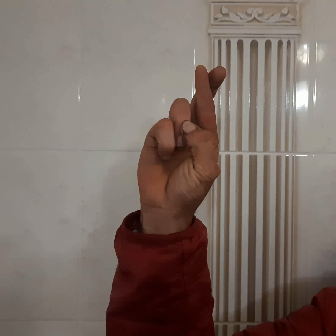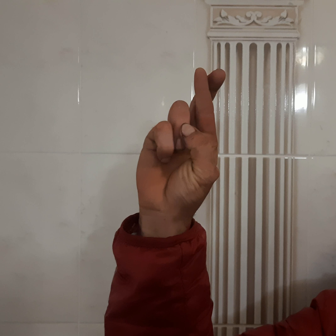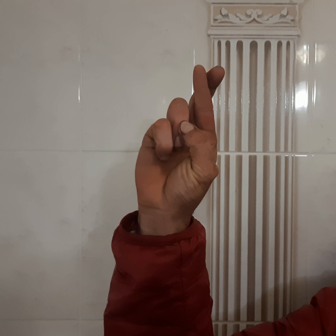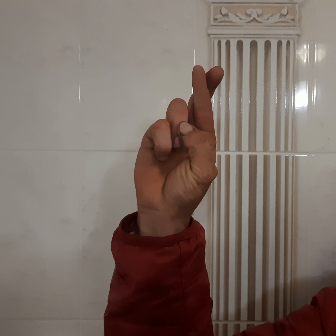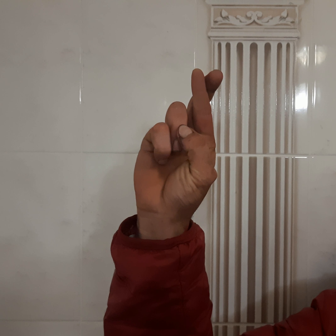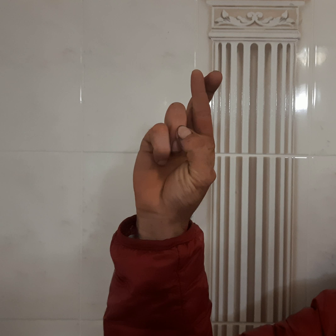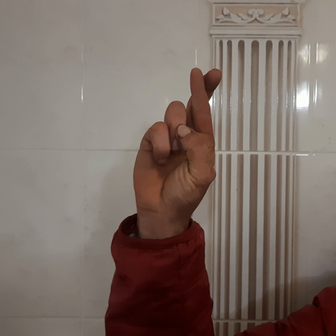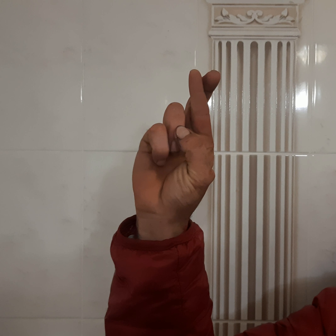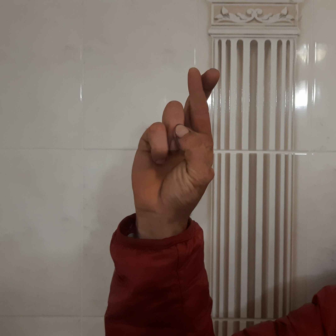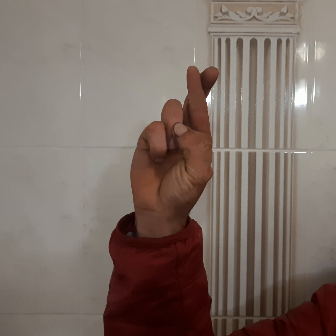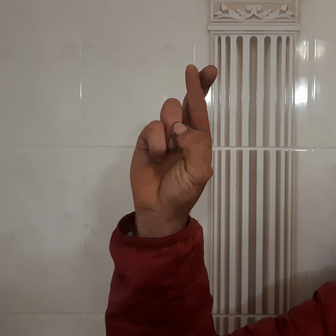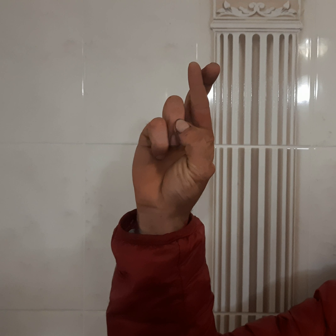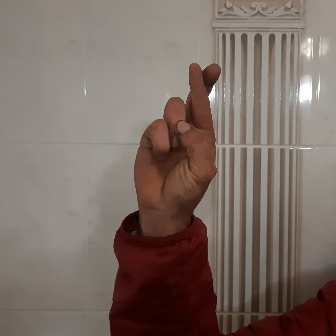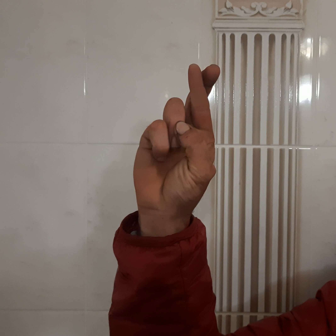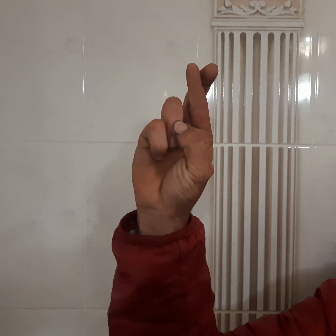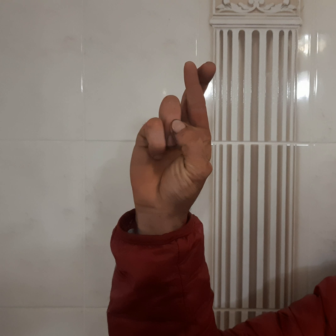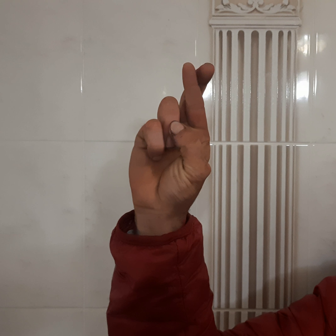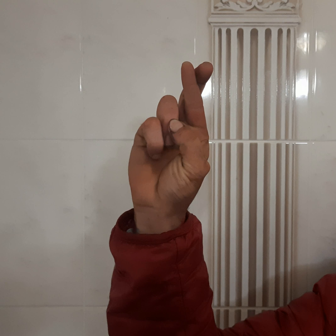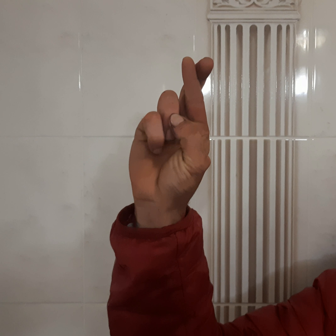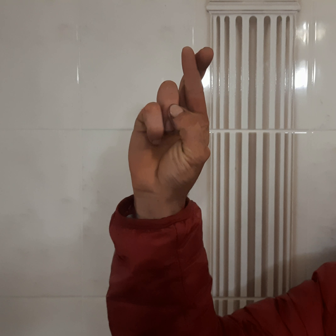Я